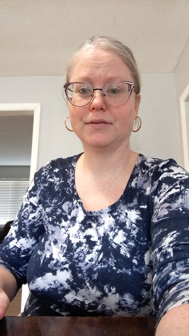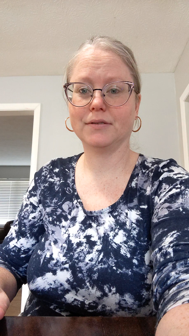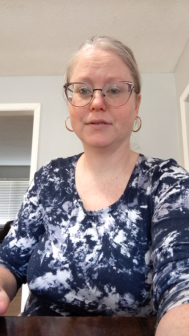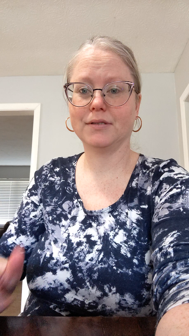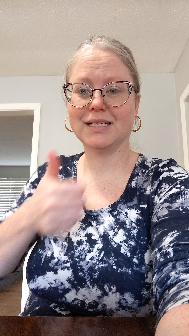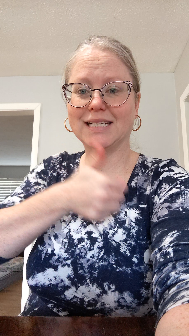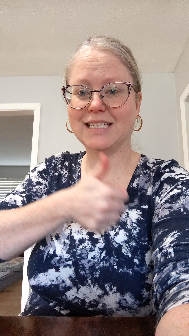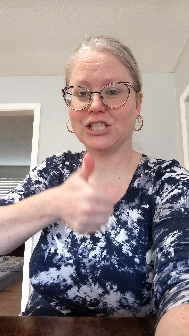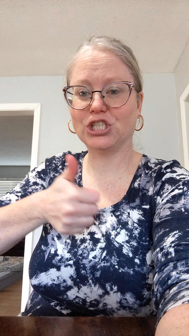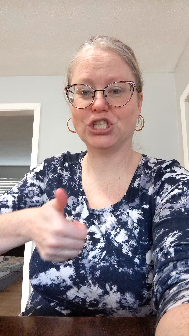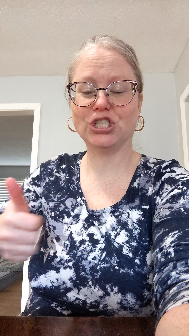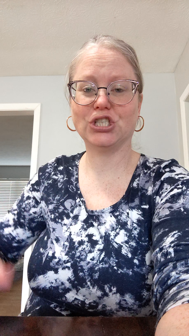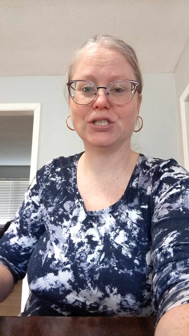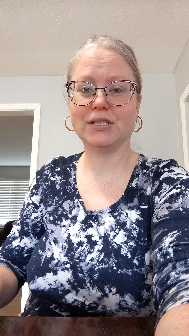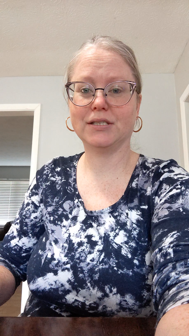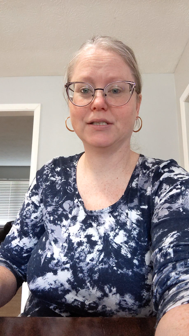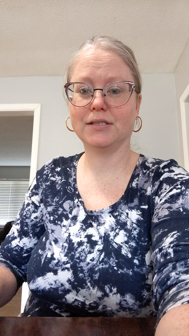each